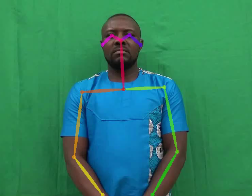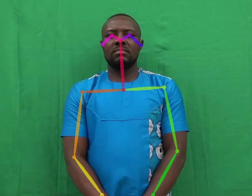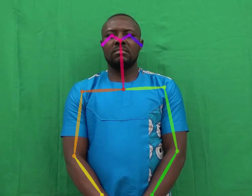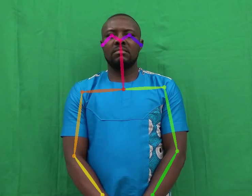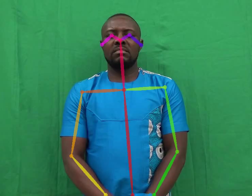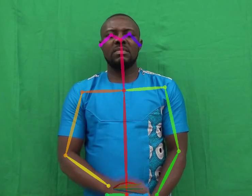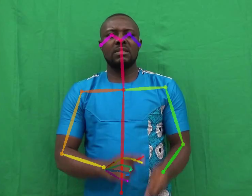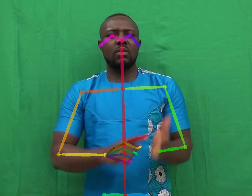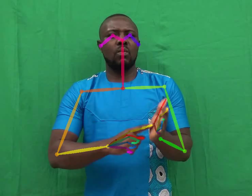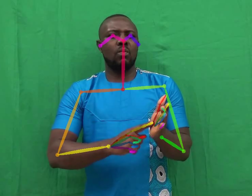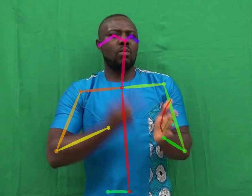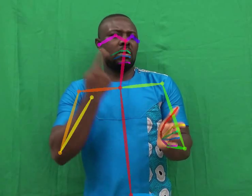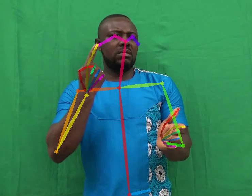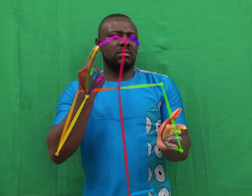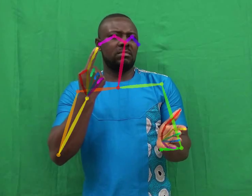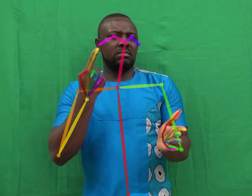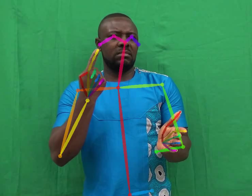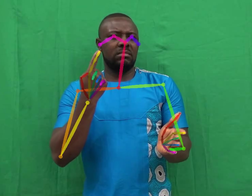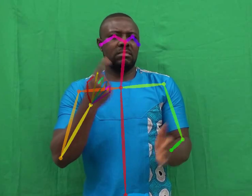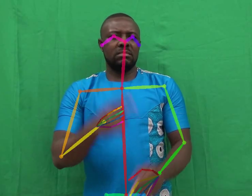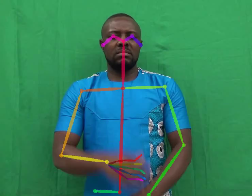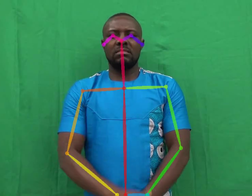once